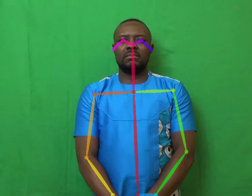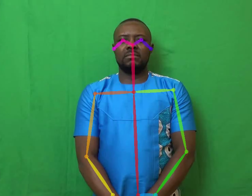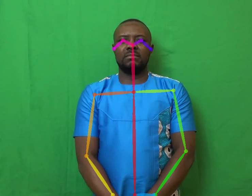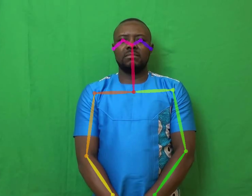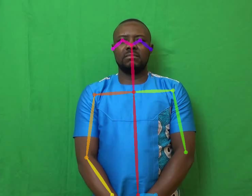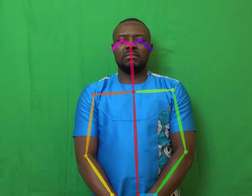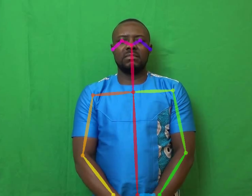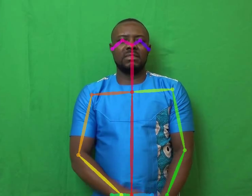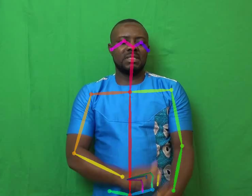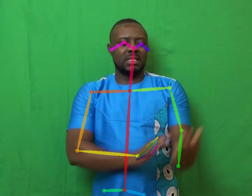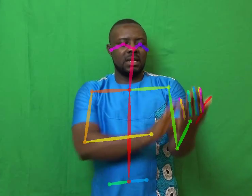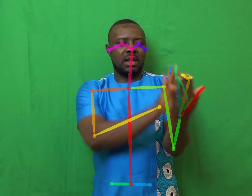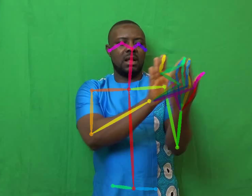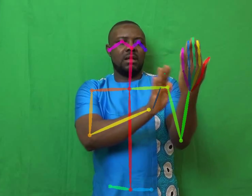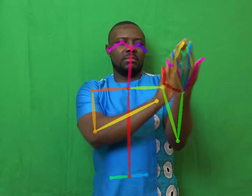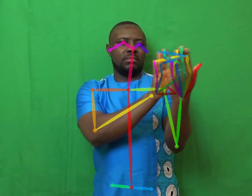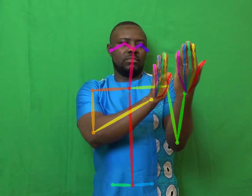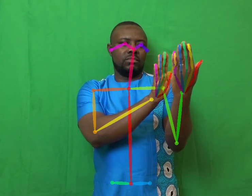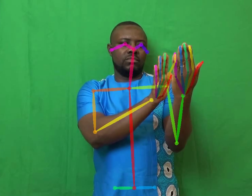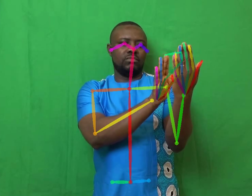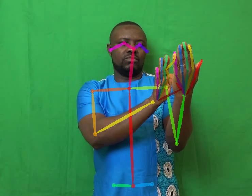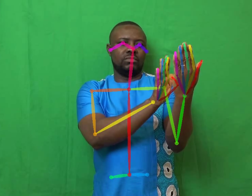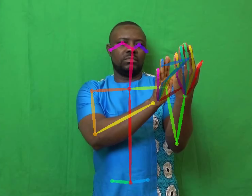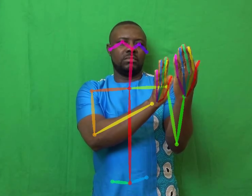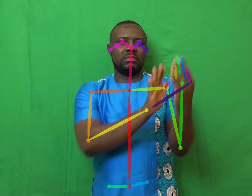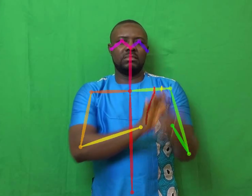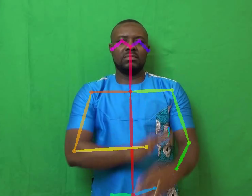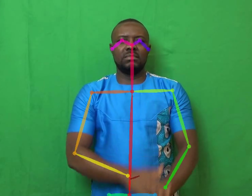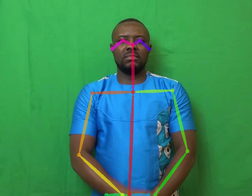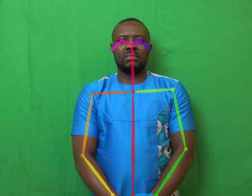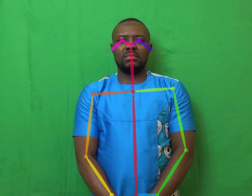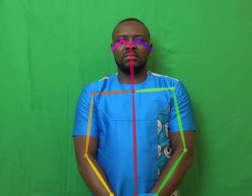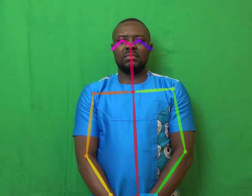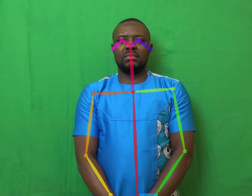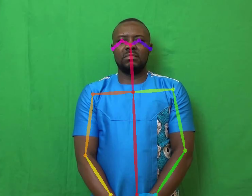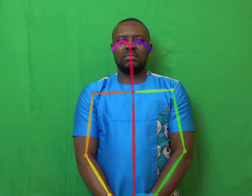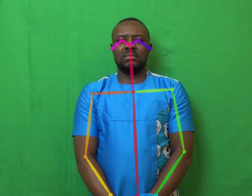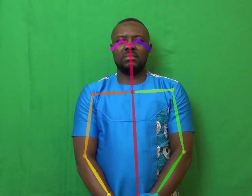approach or face-to-face